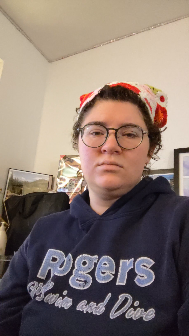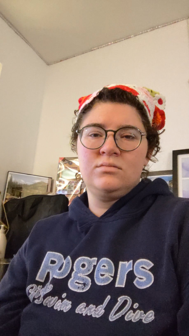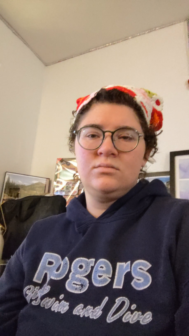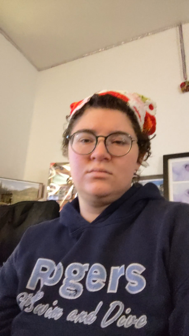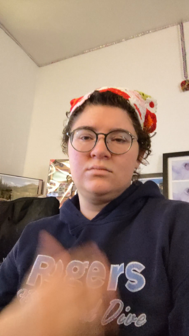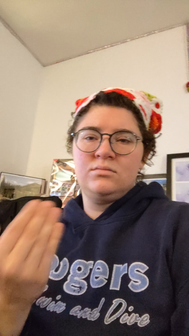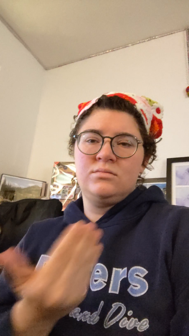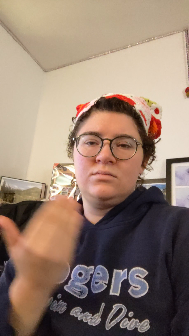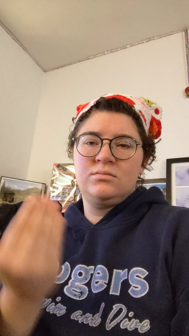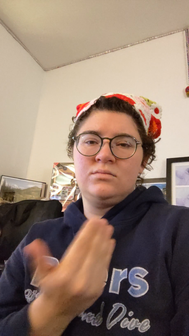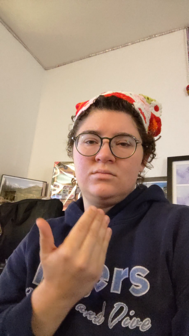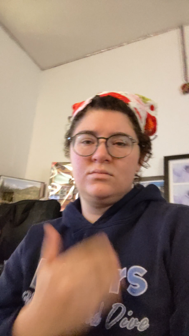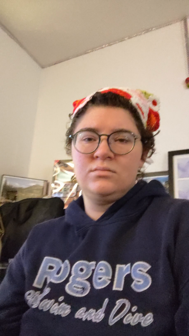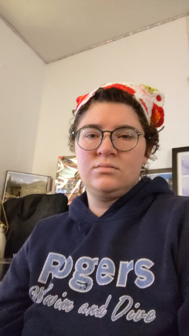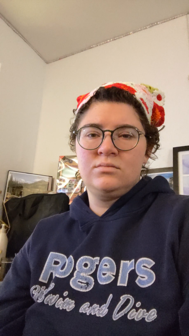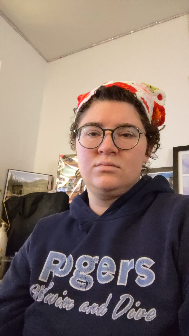new